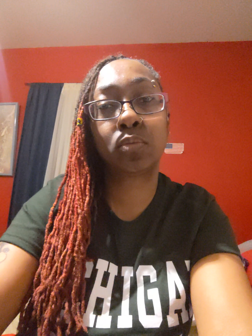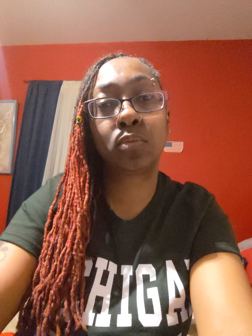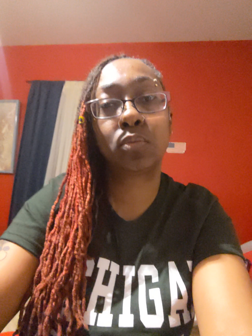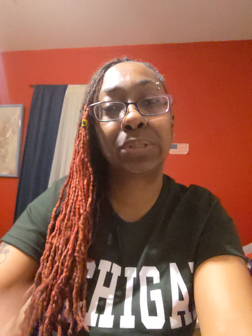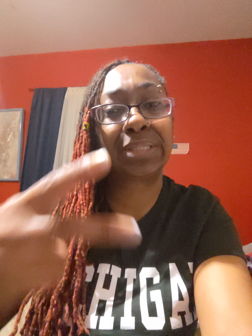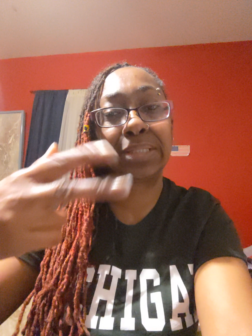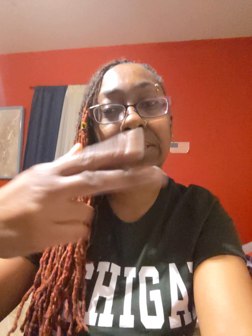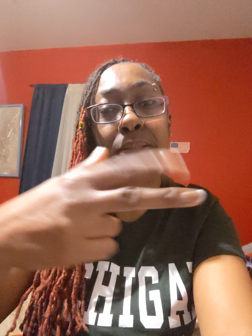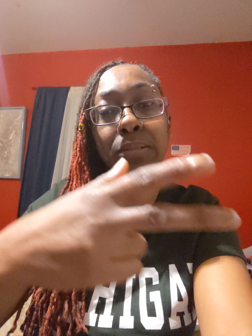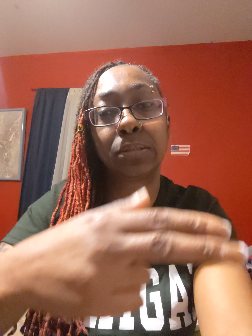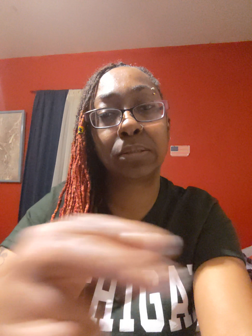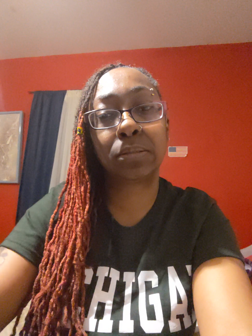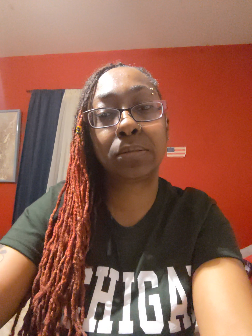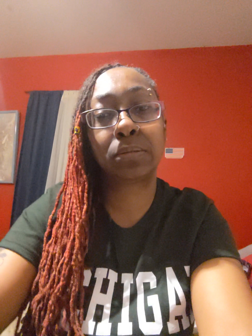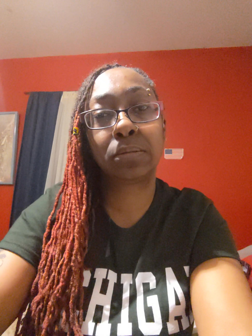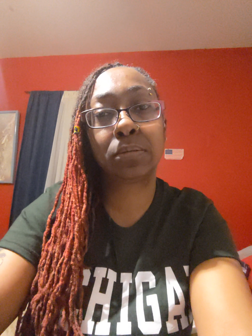scissors